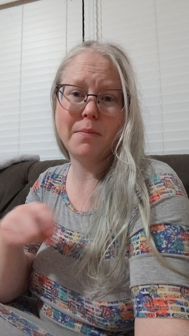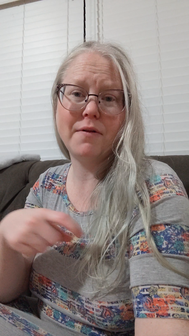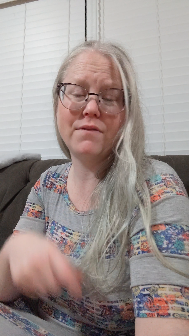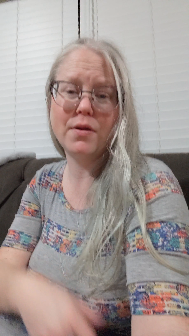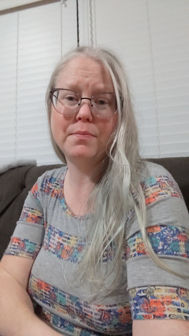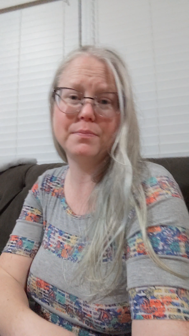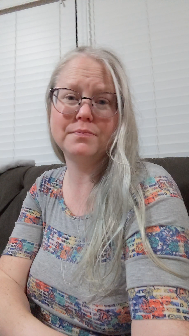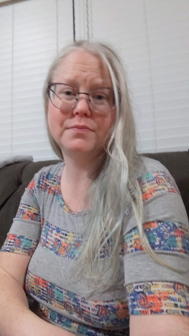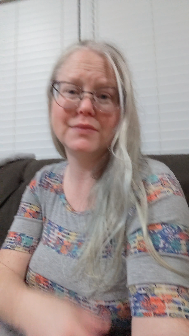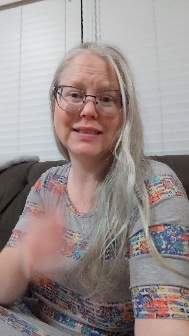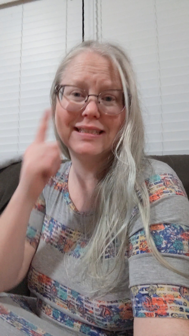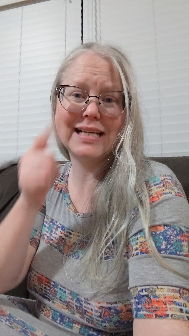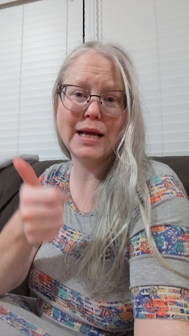dime